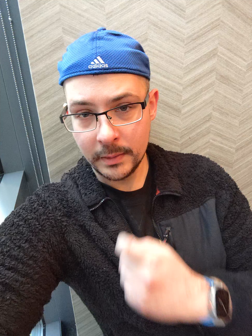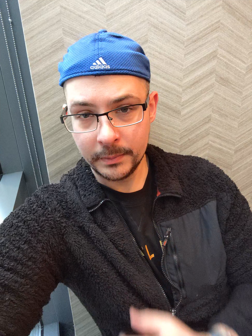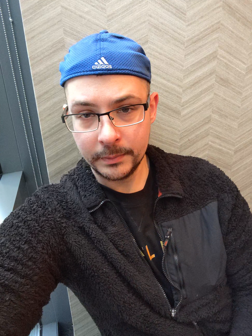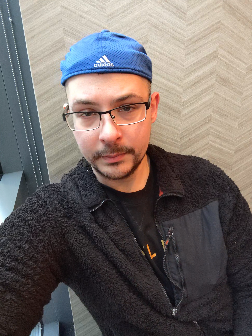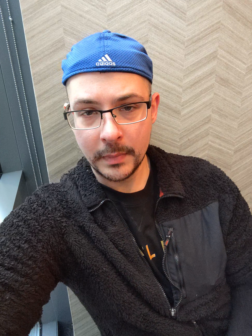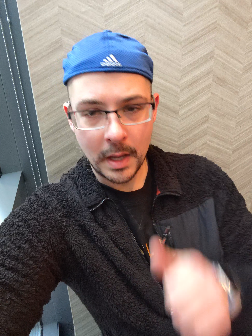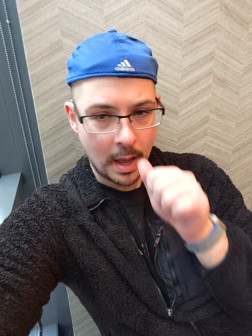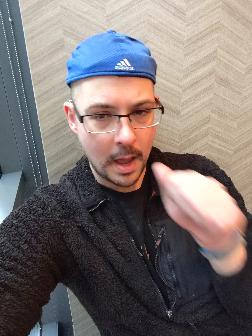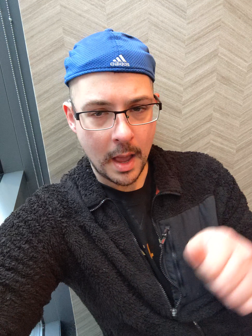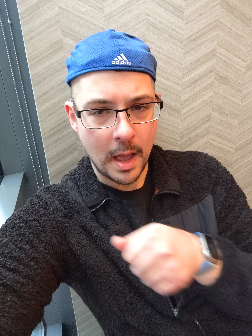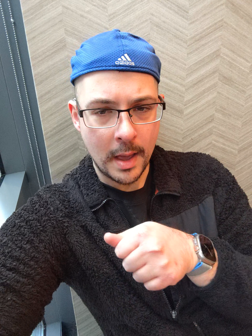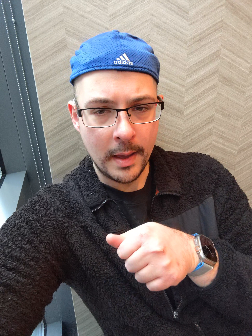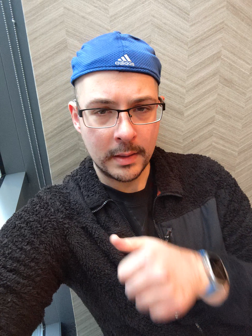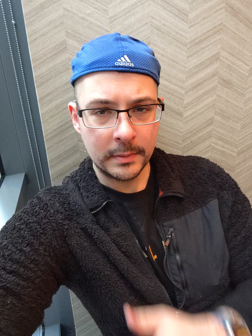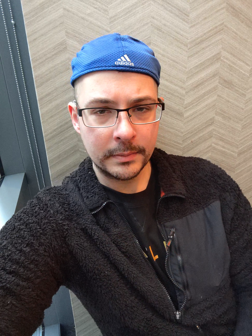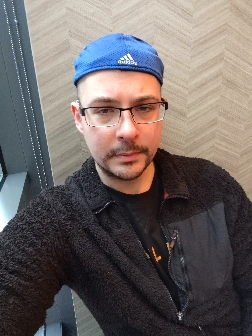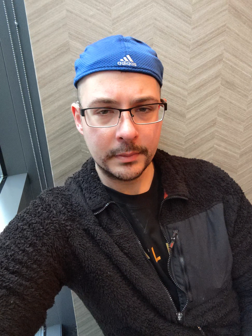hide